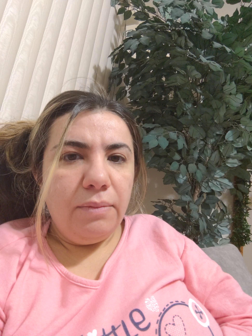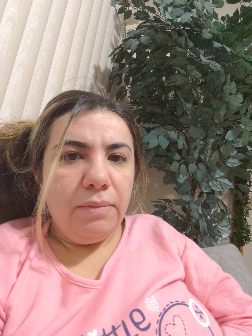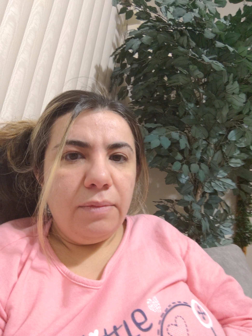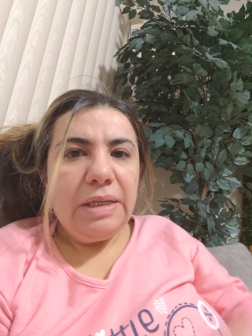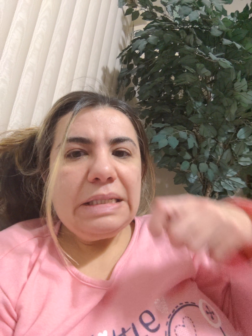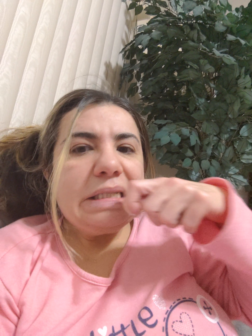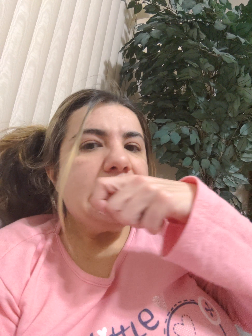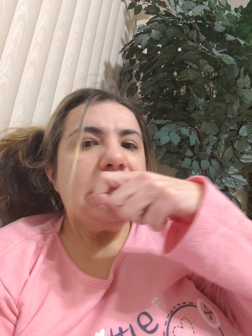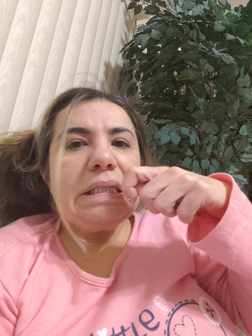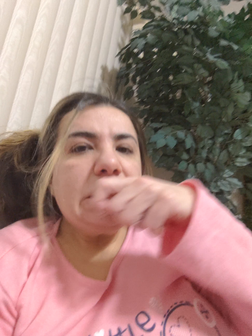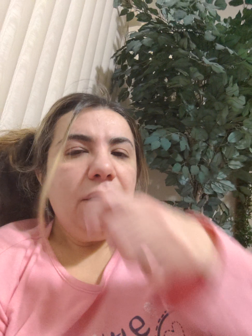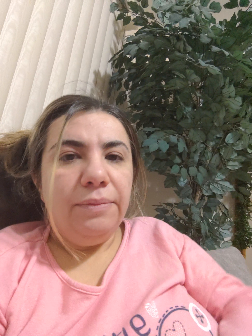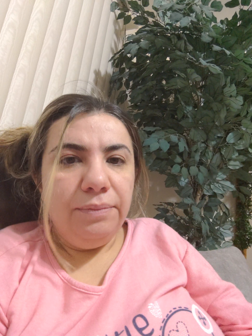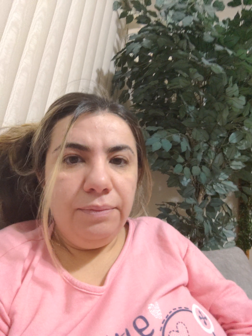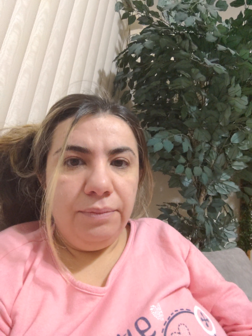tooth